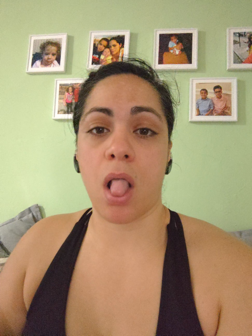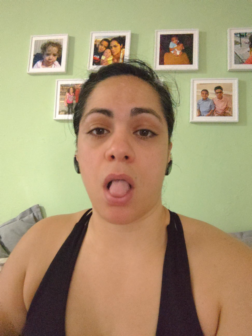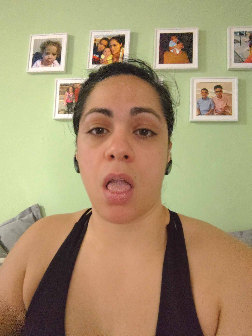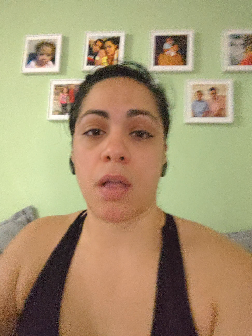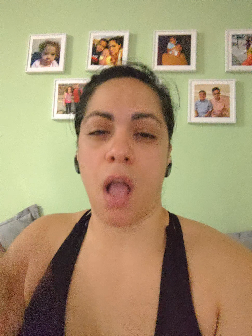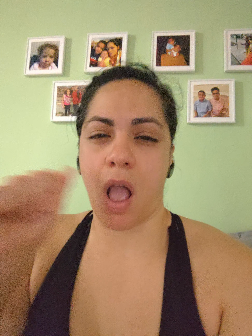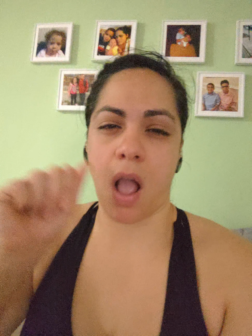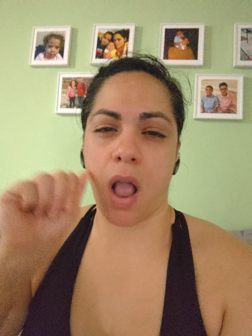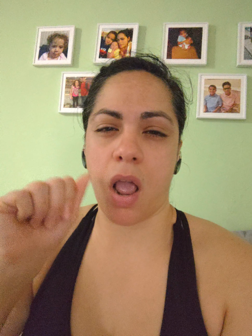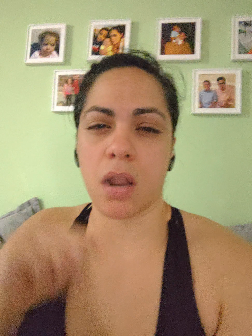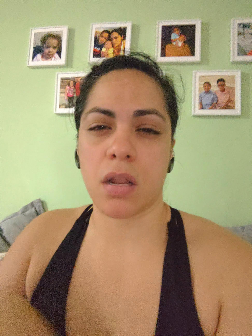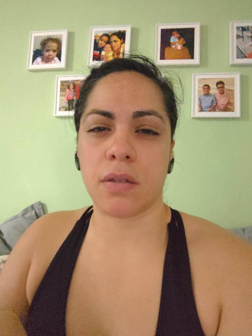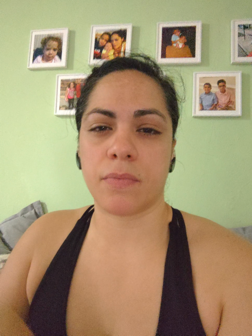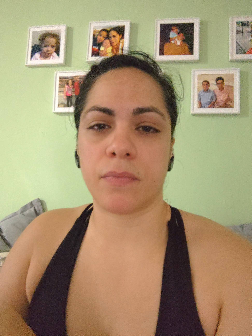aunt